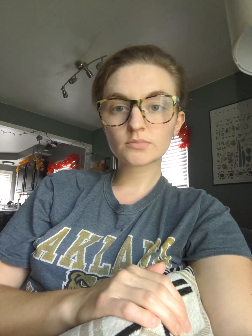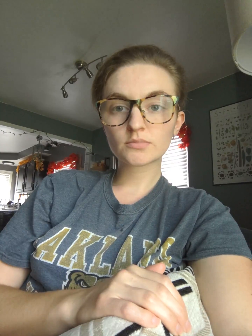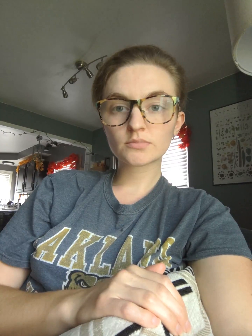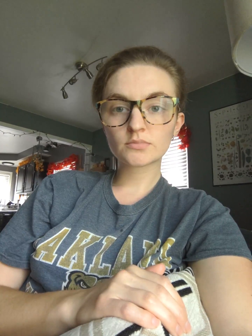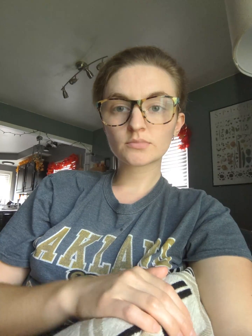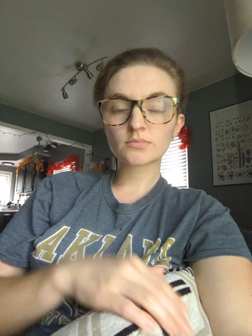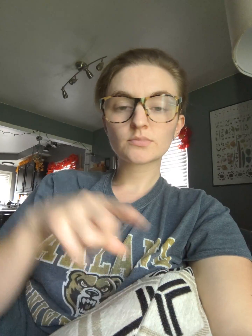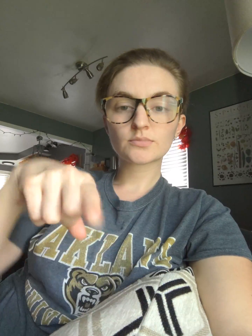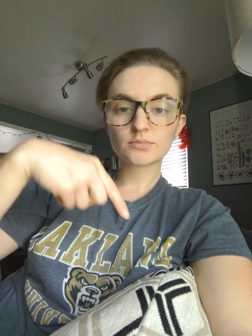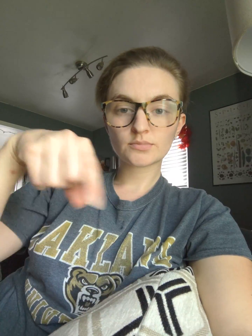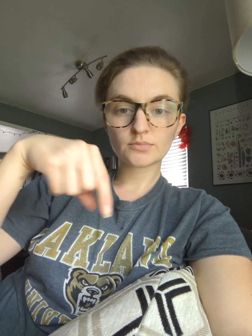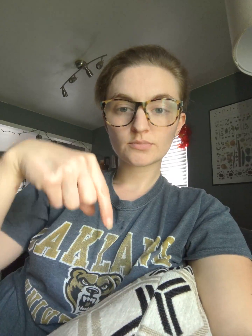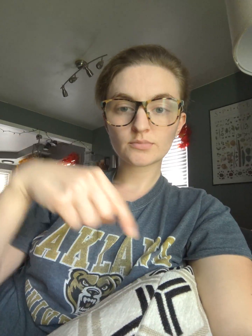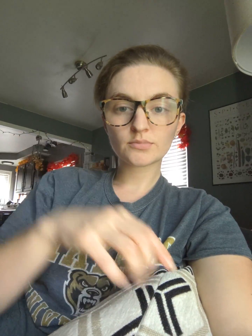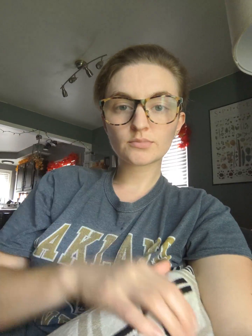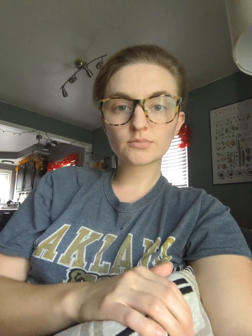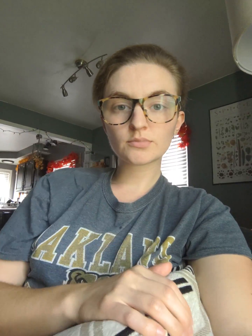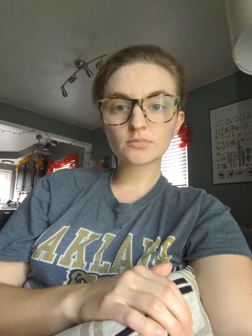flip-flop